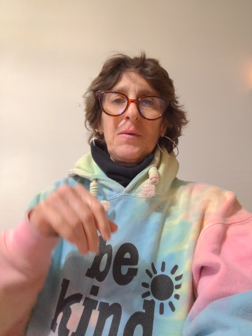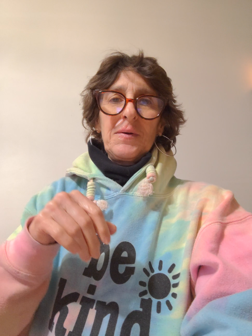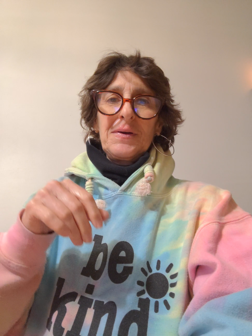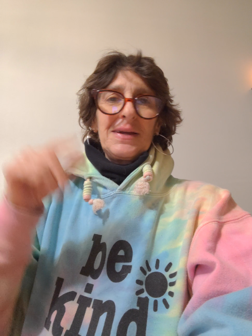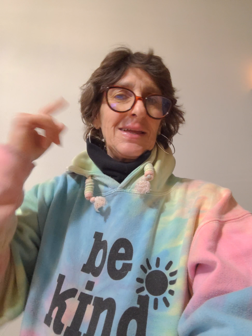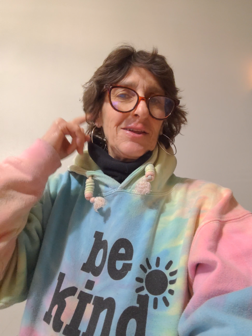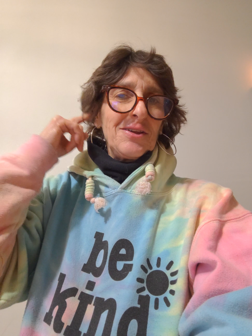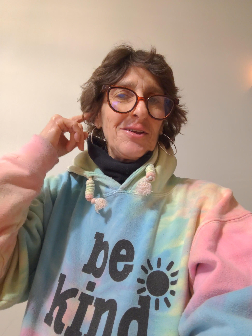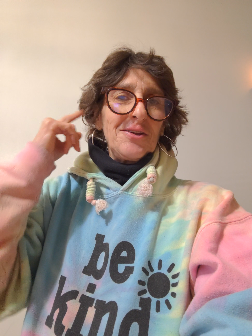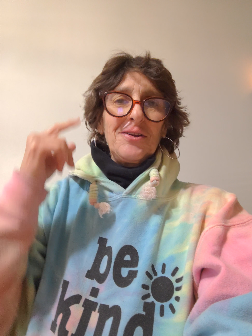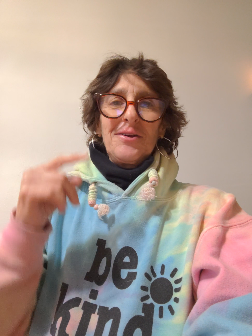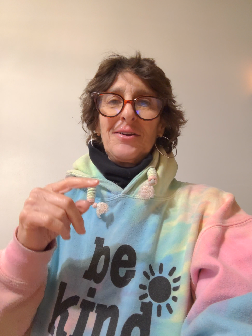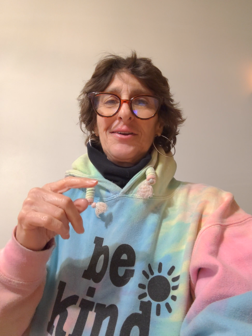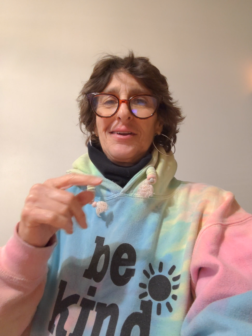ear